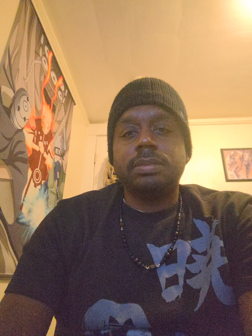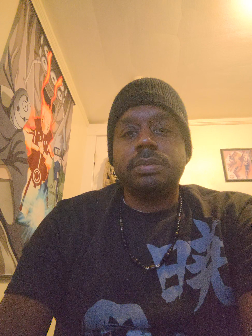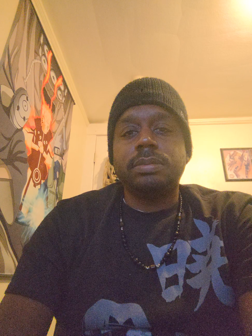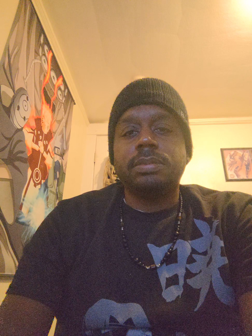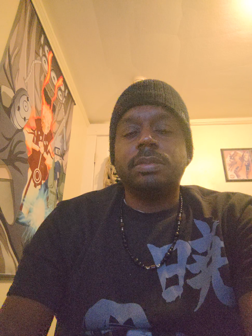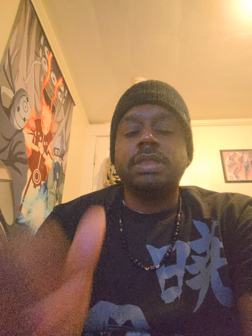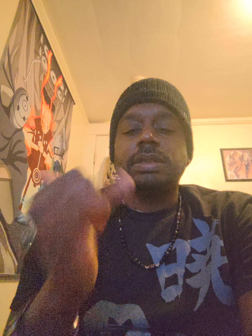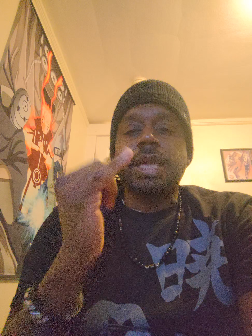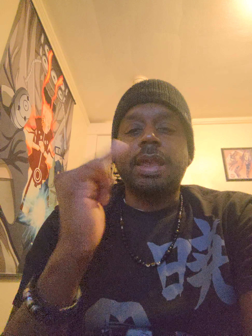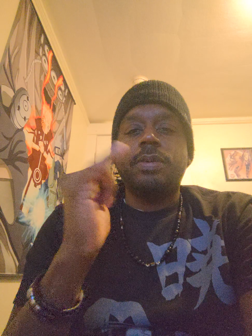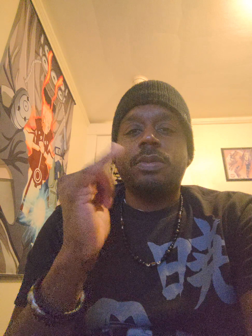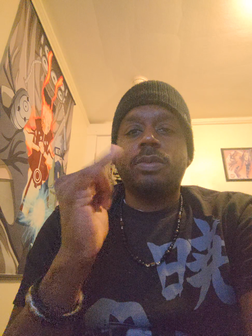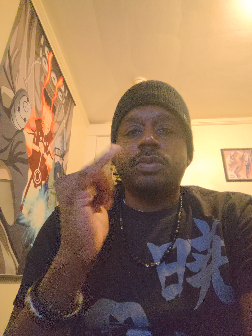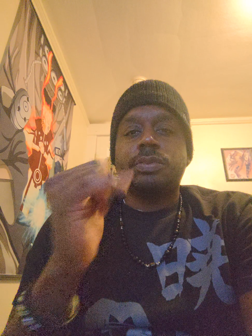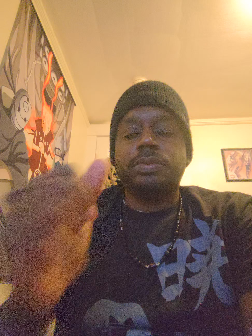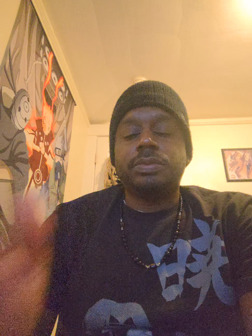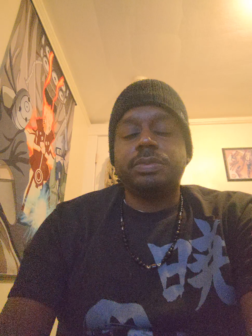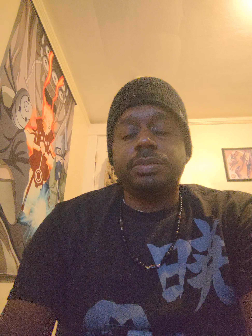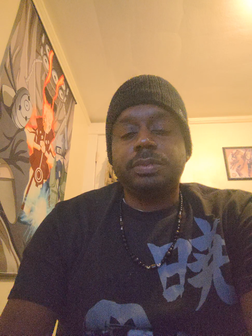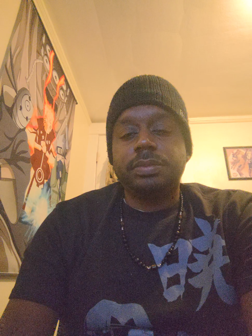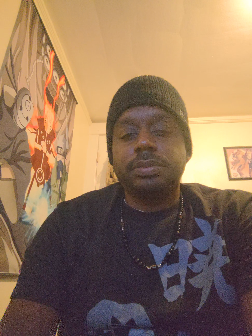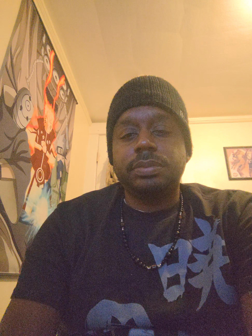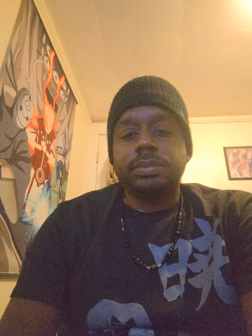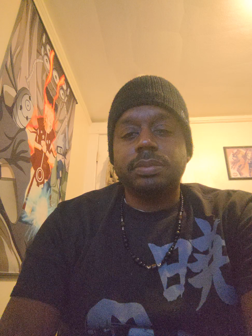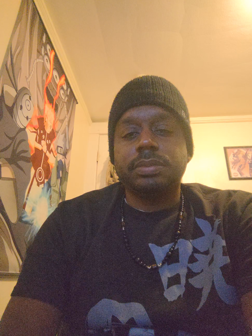yellow